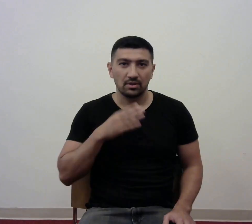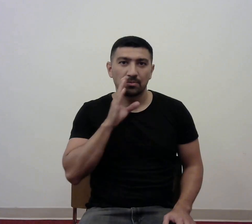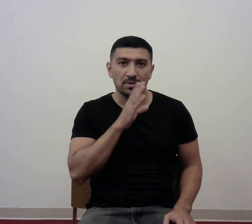ana